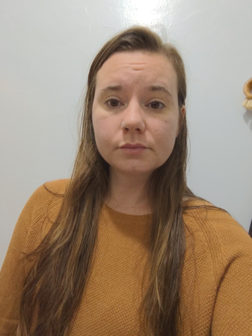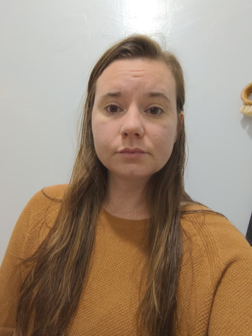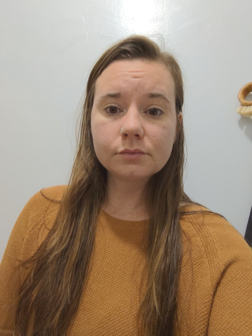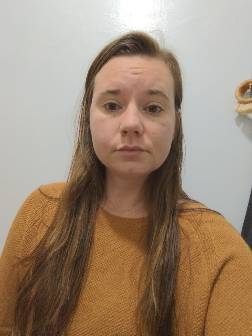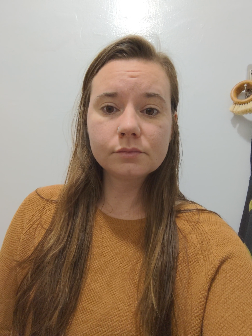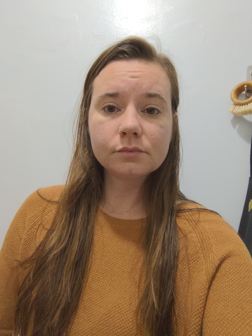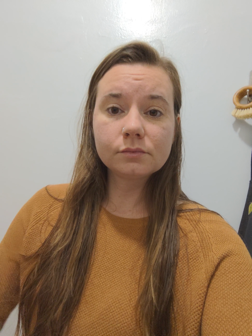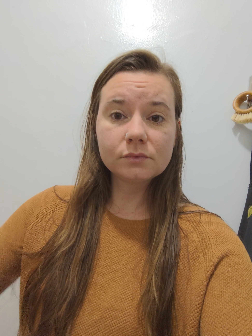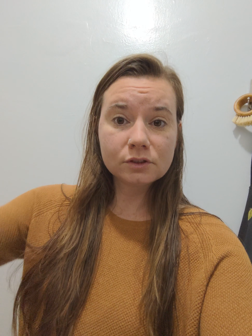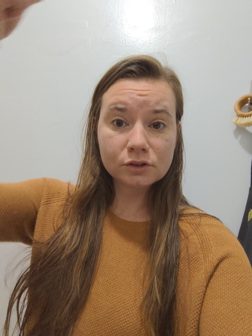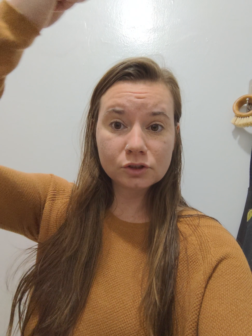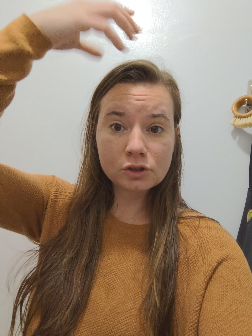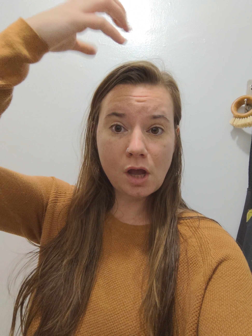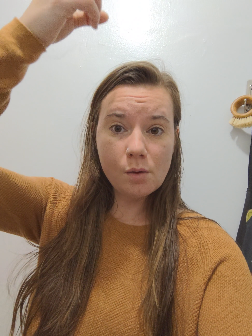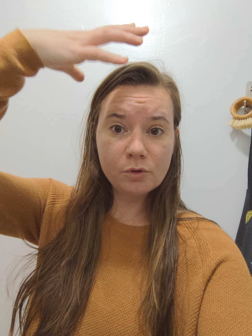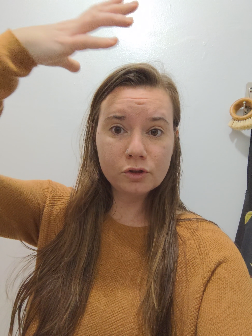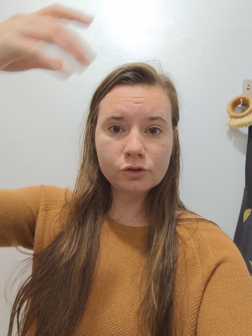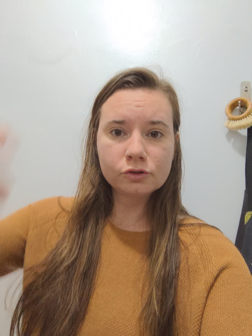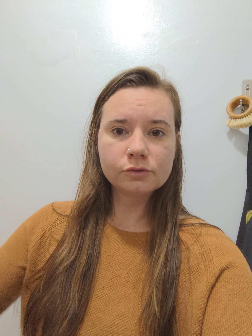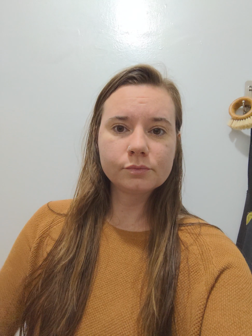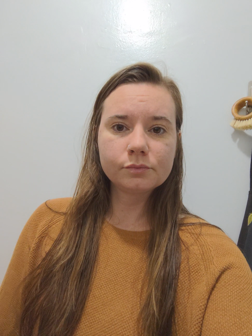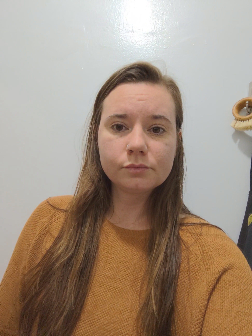shower